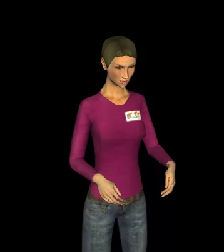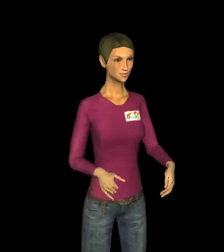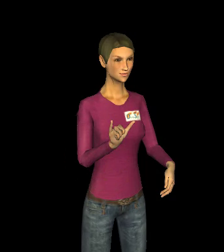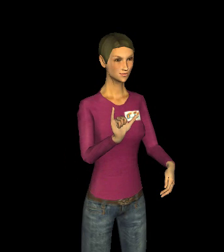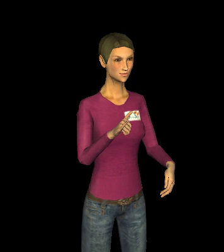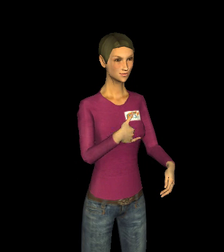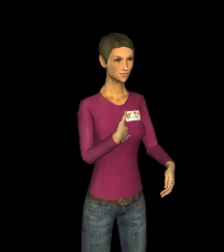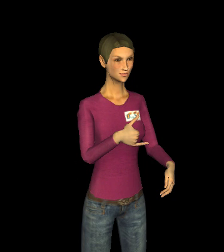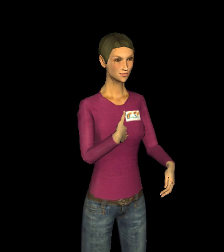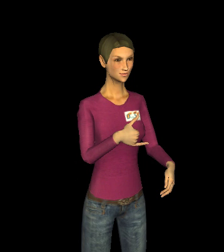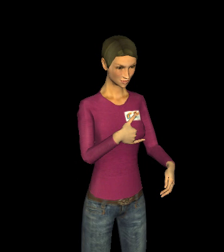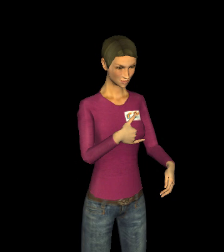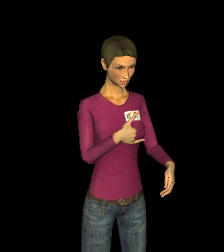الخميس